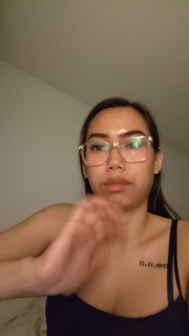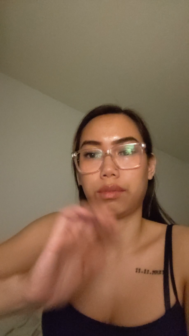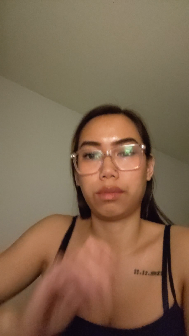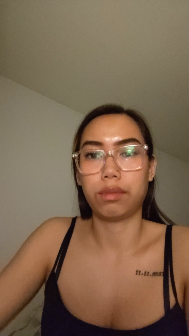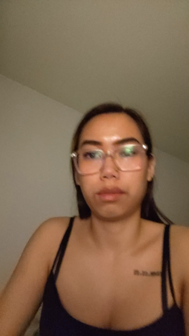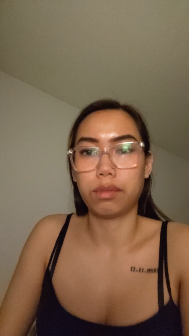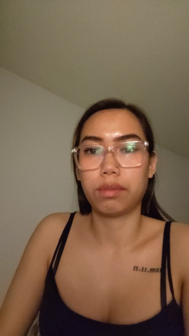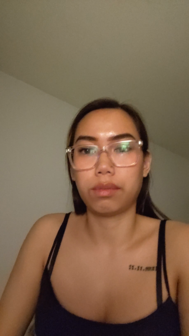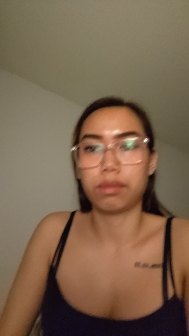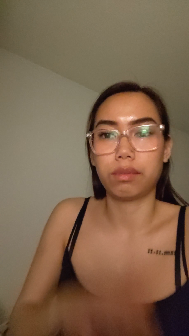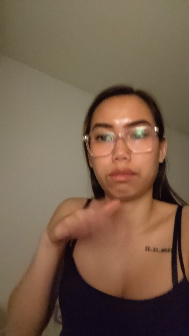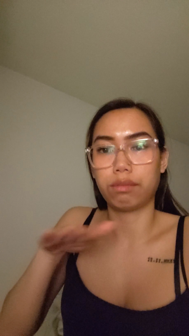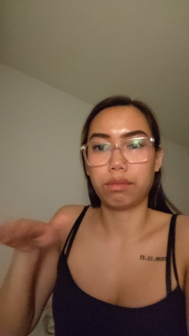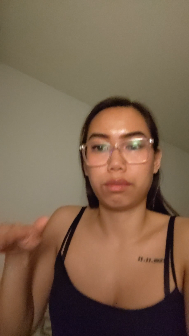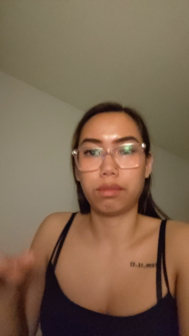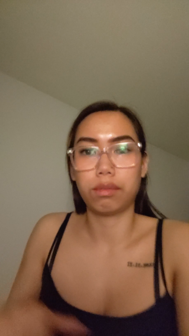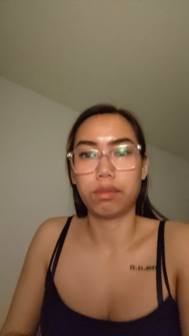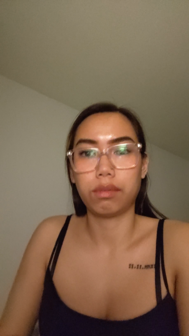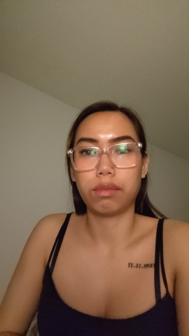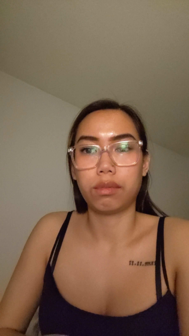children